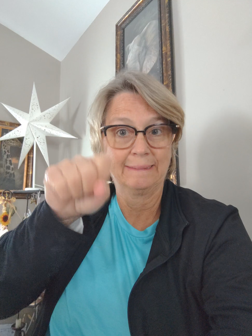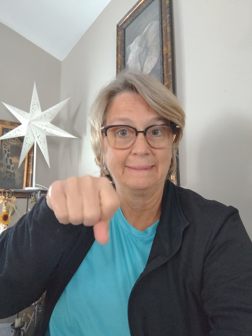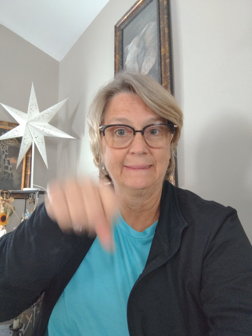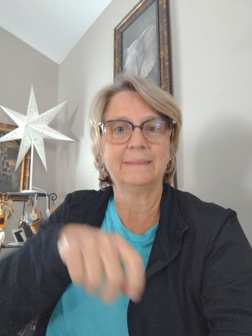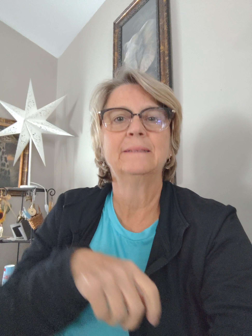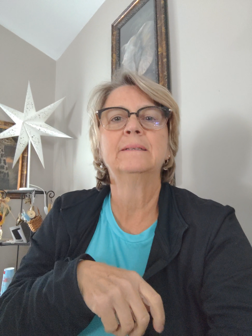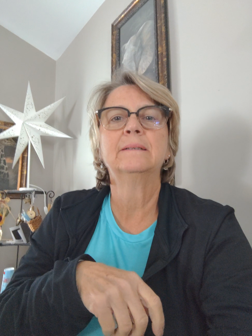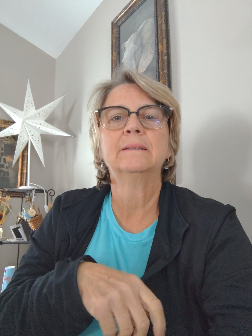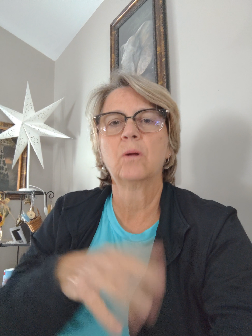yes